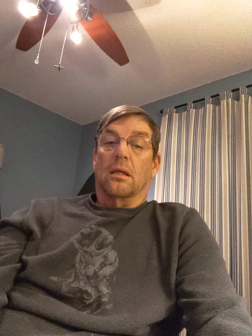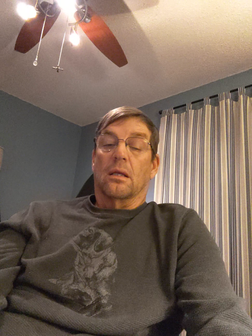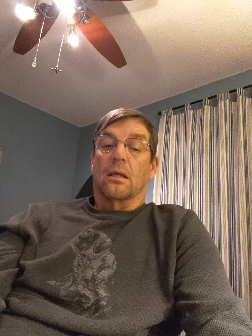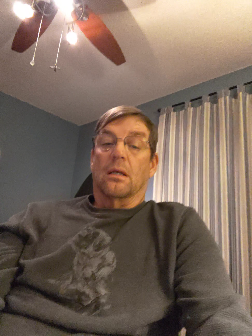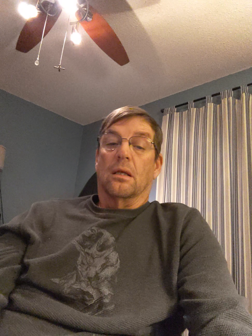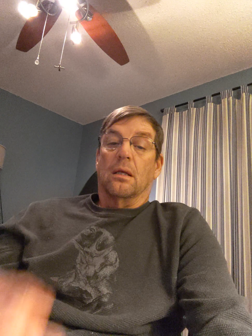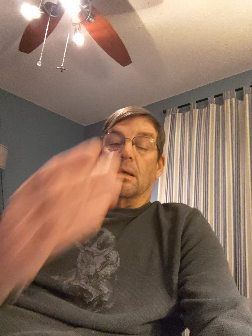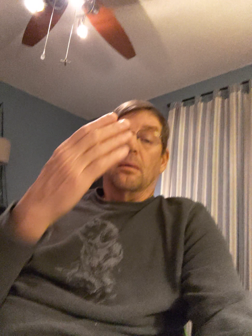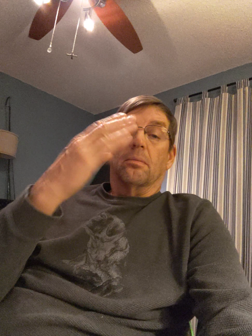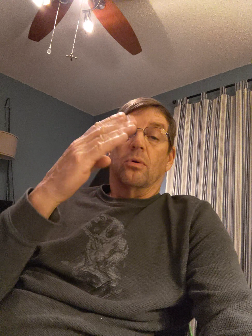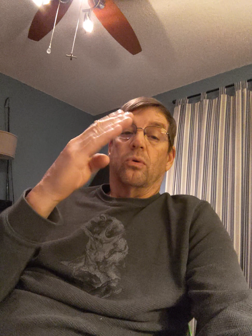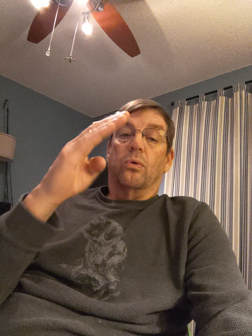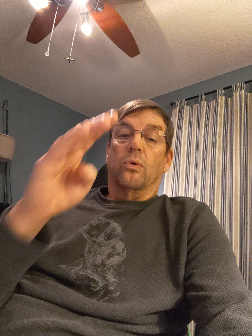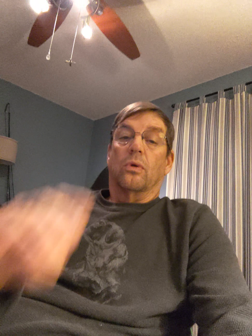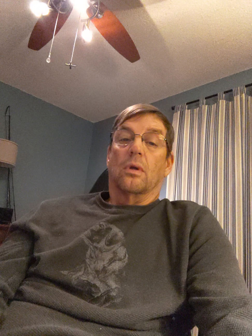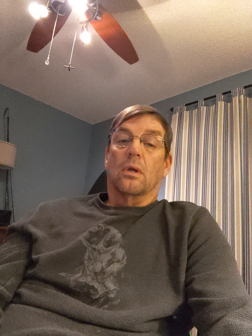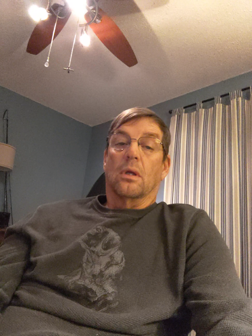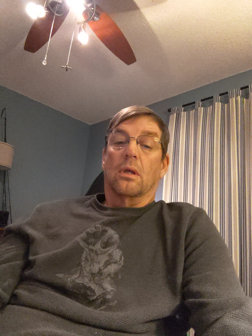blue